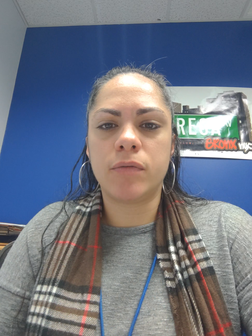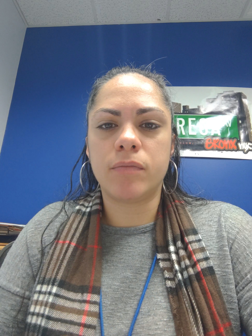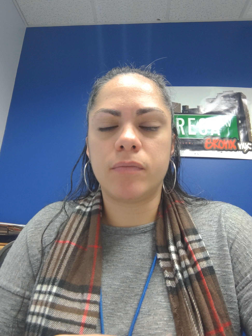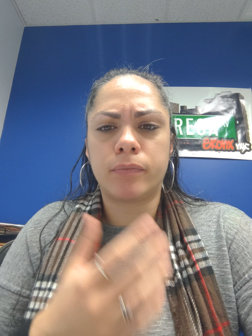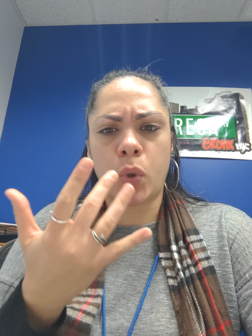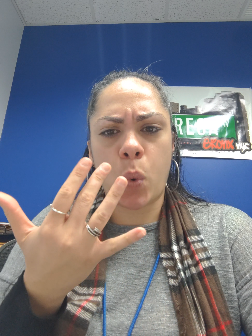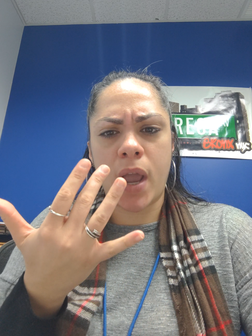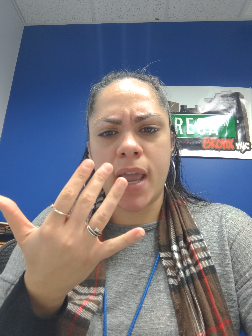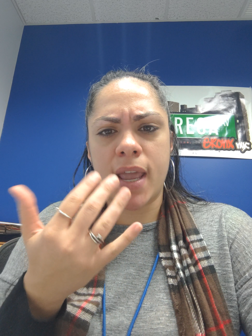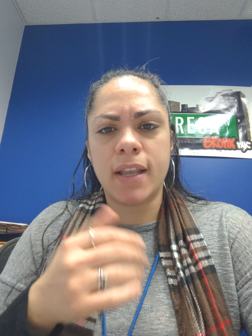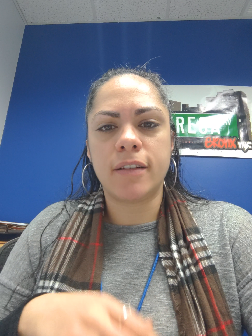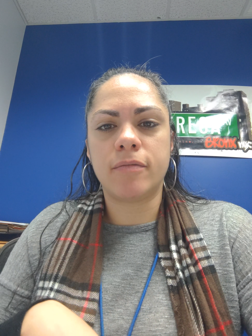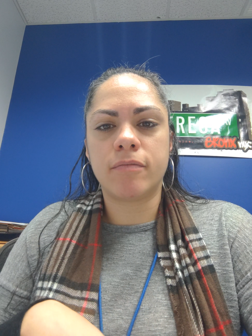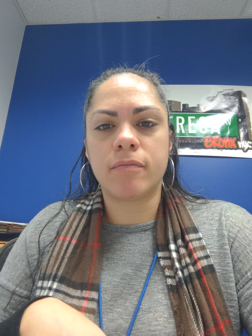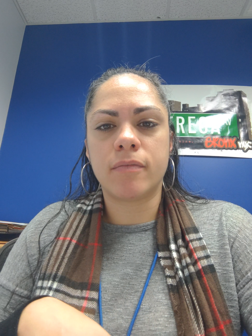wait